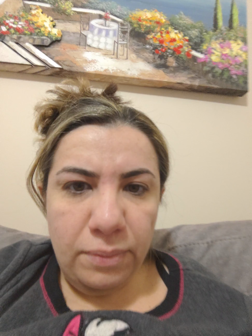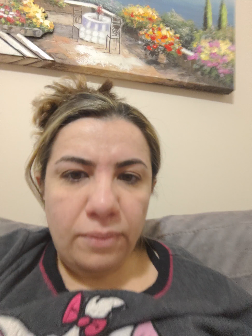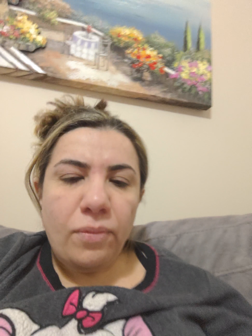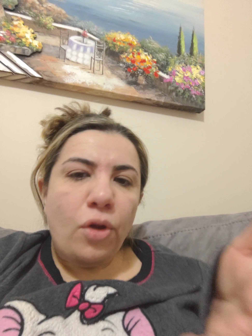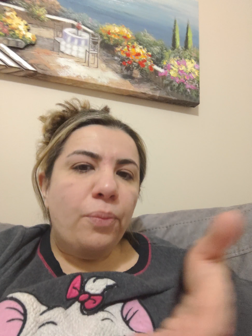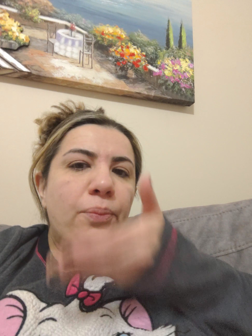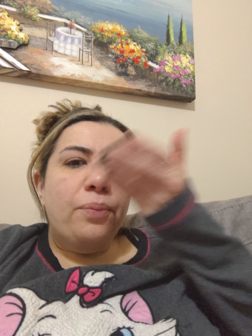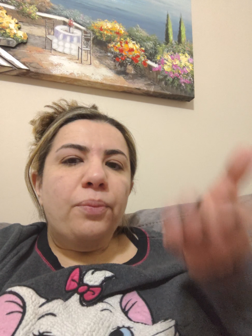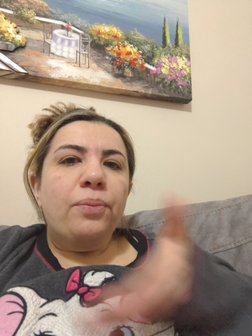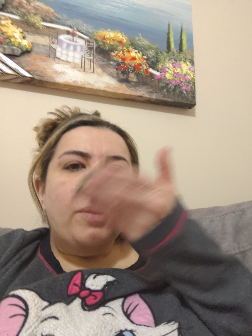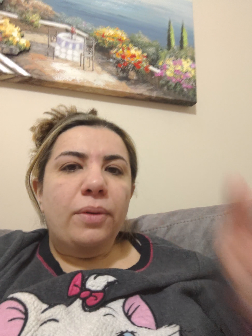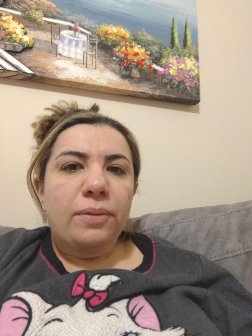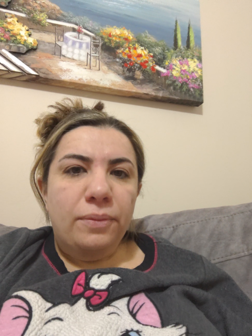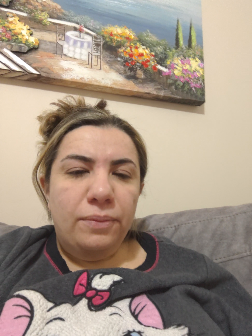cereal